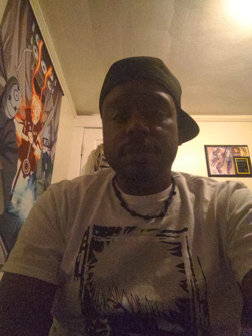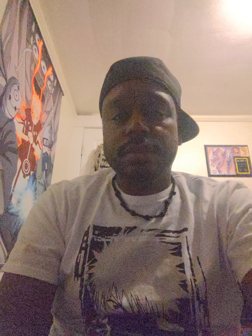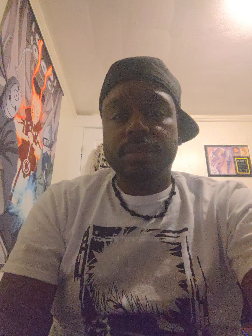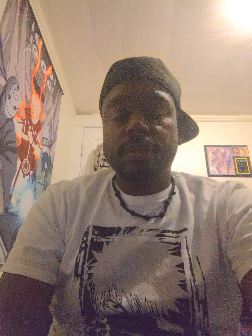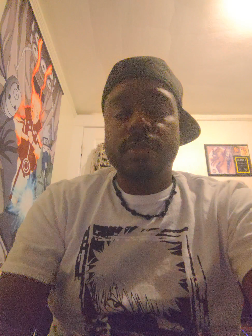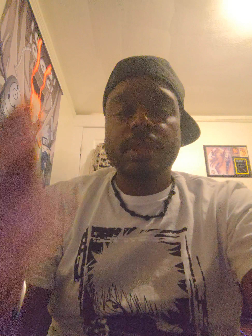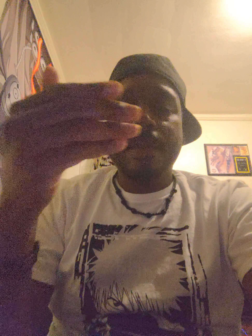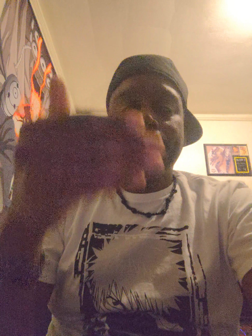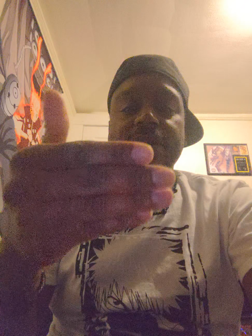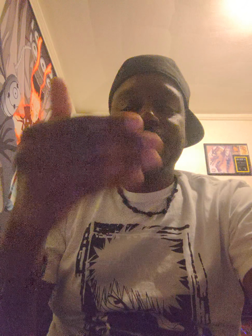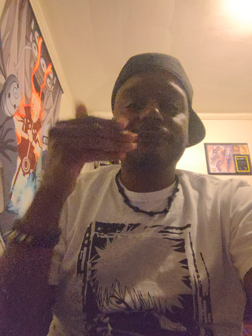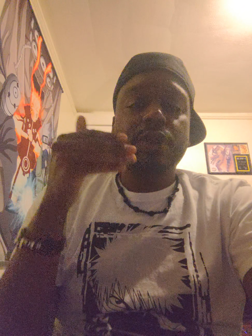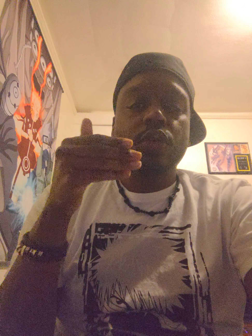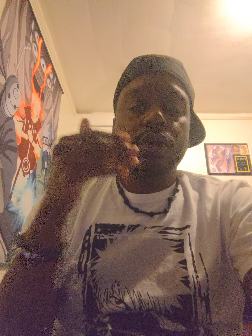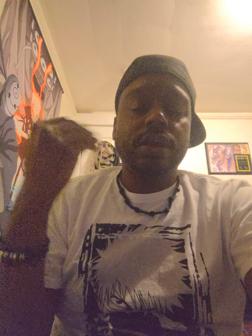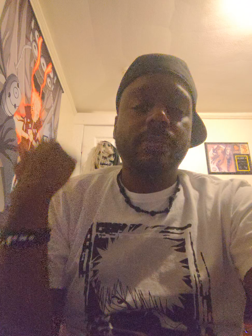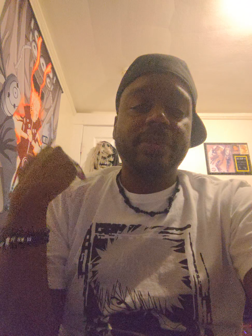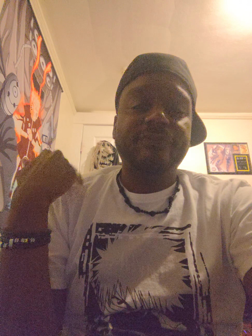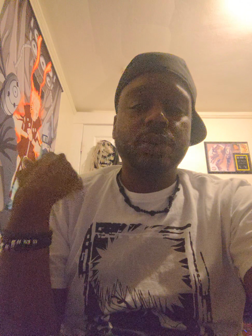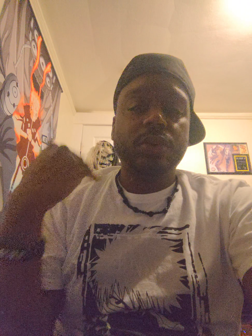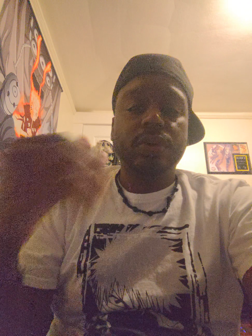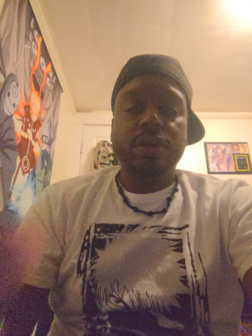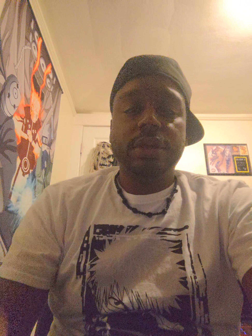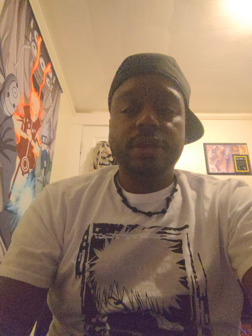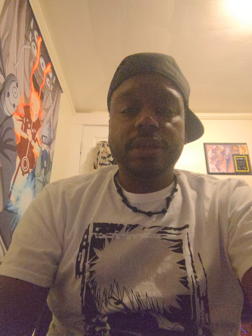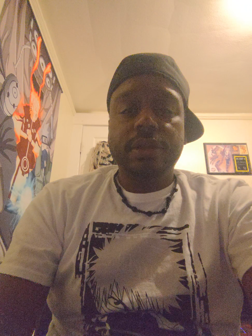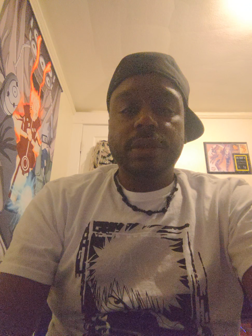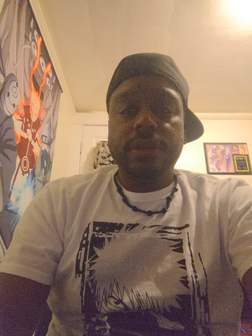before